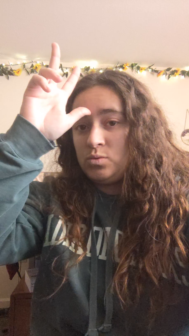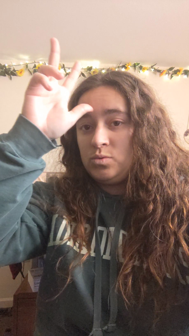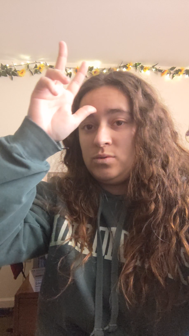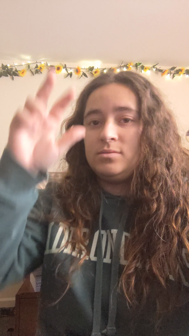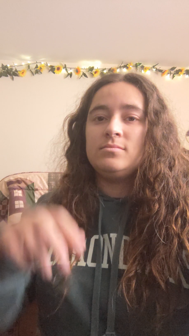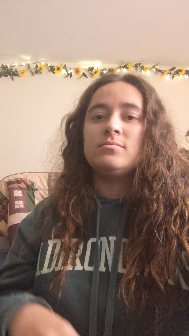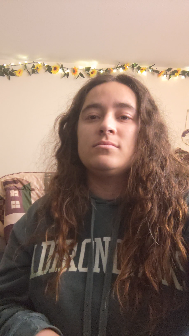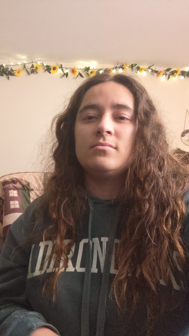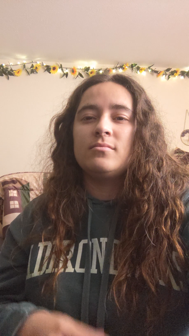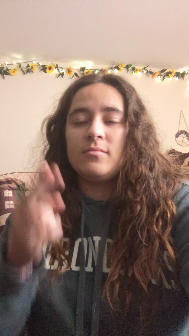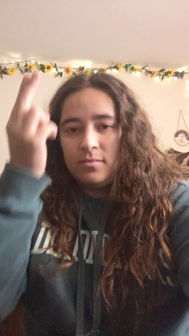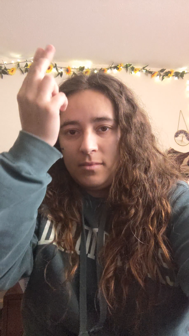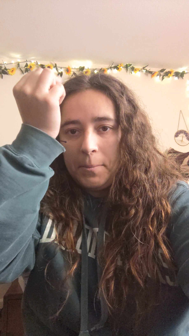rabbit